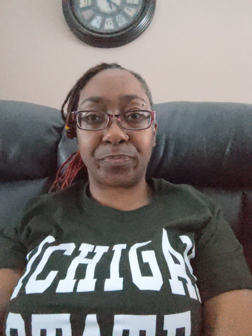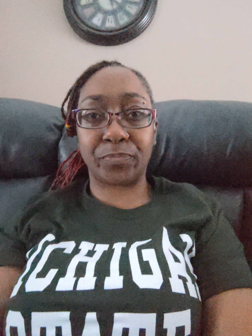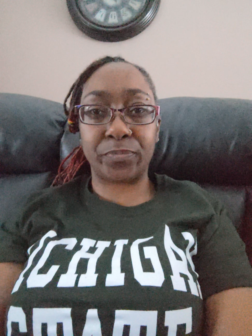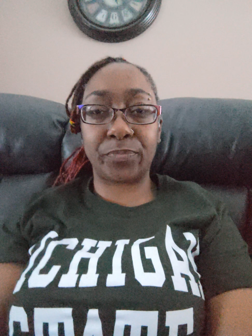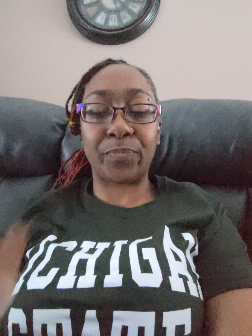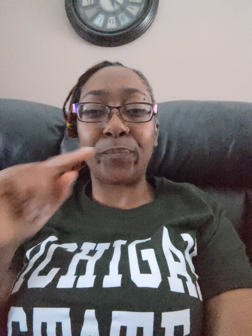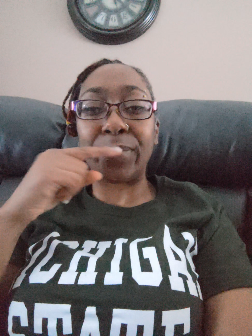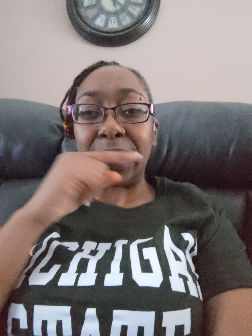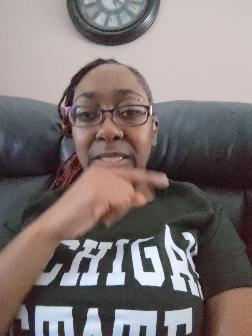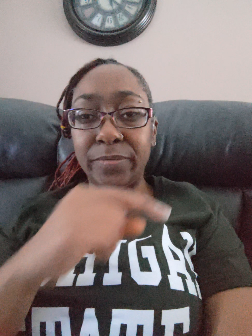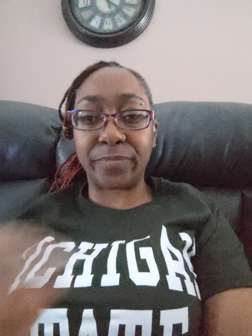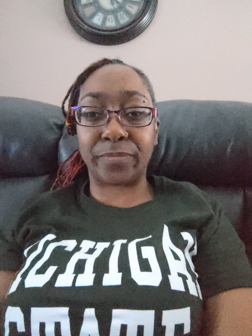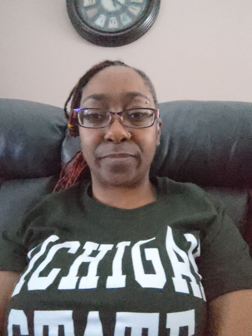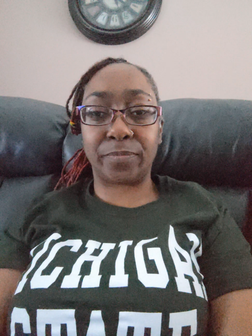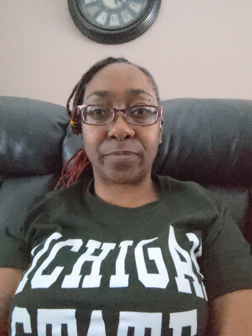carrot